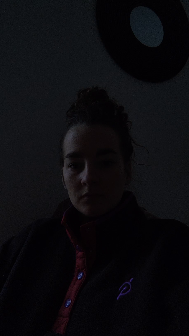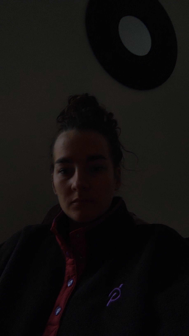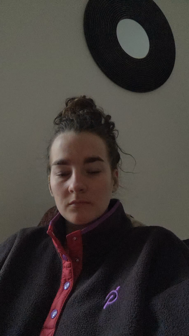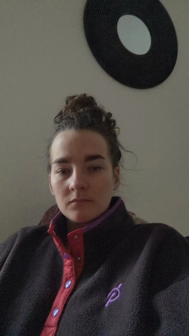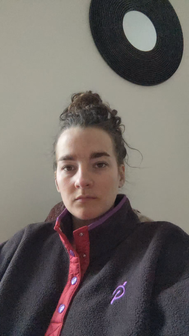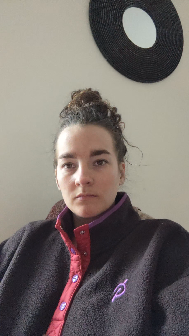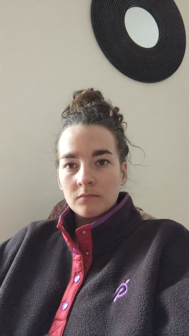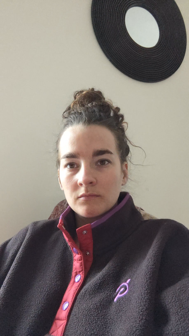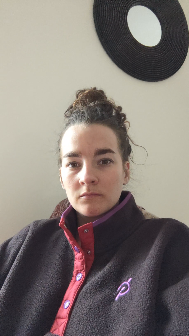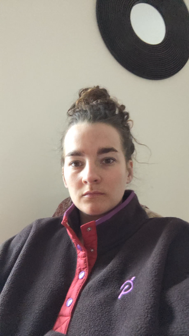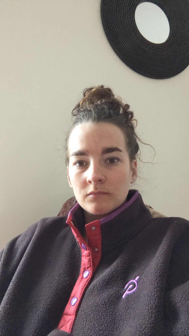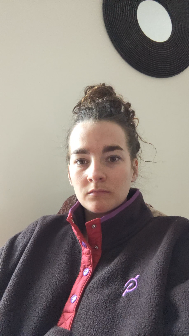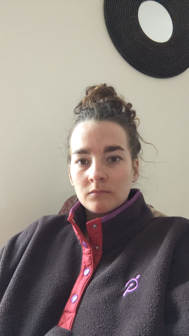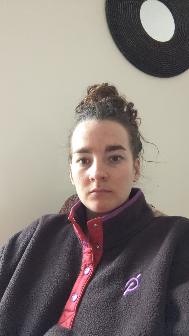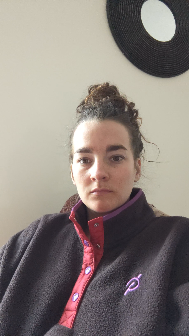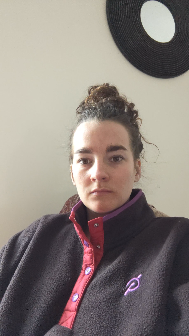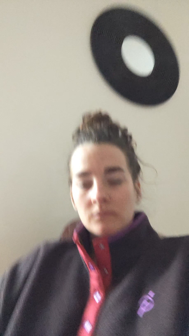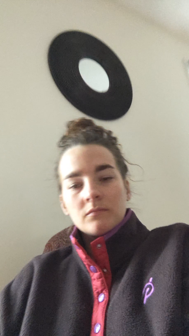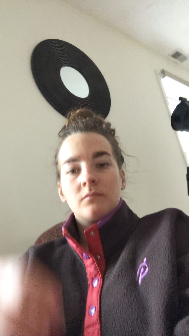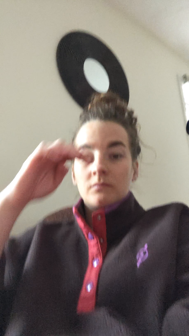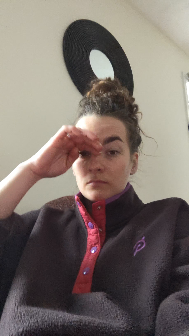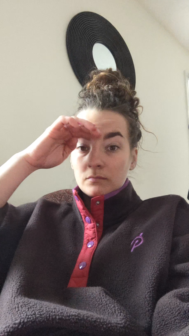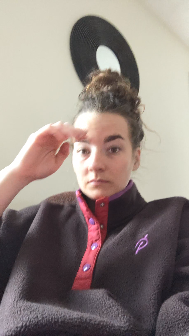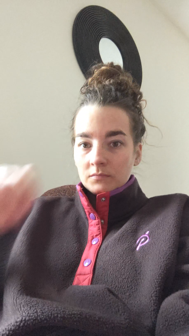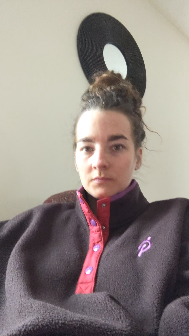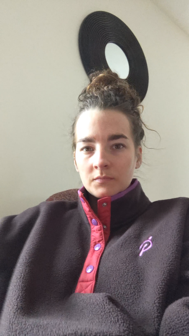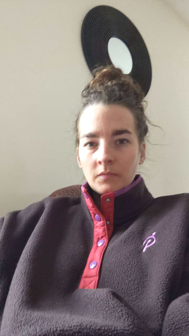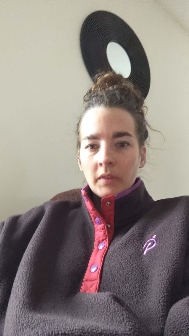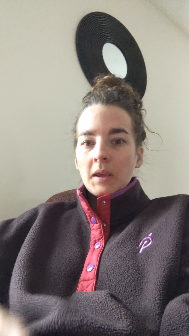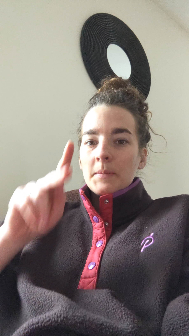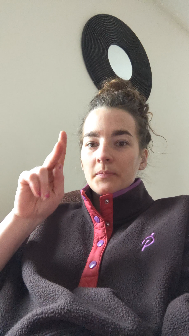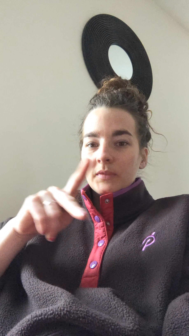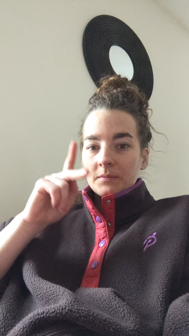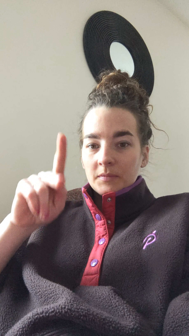people